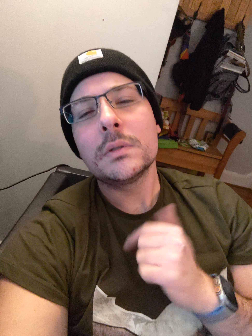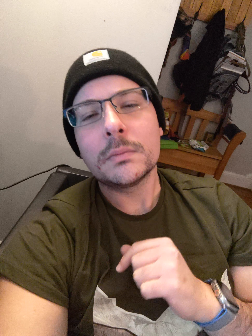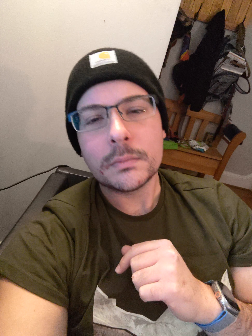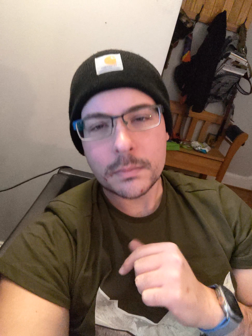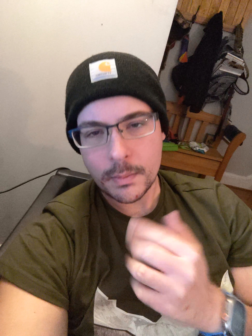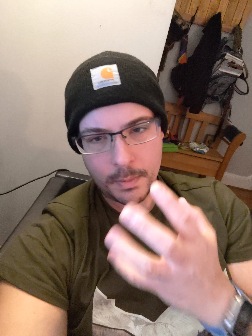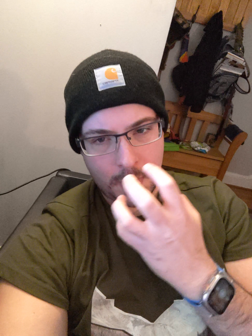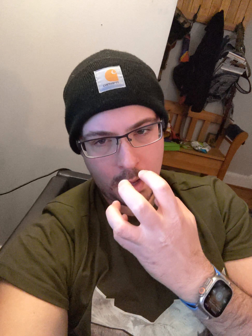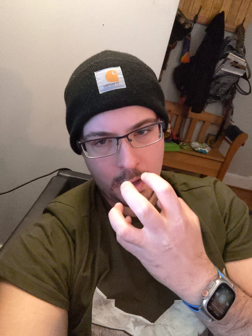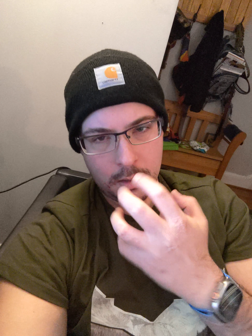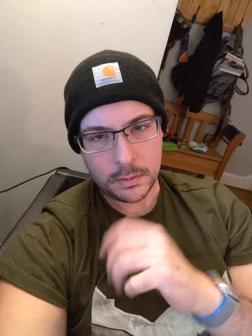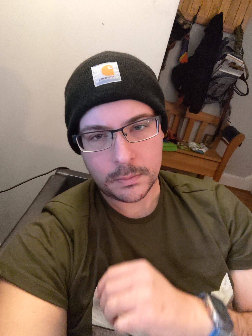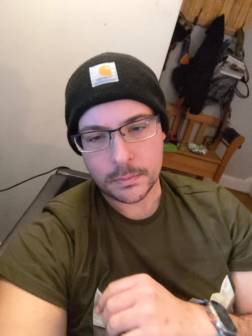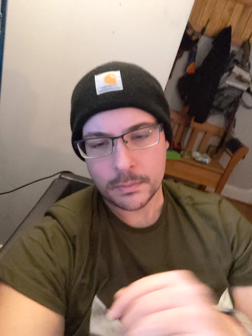mad